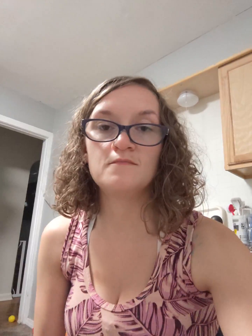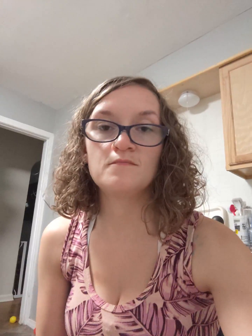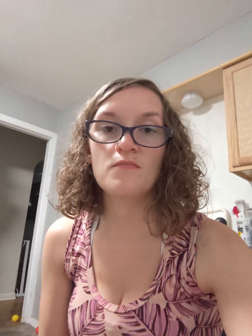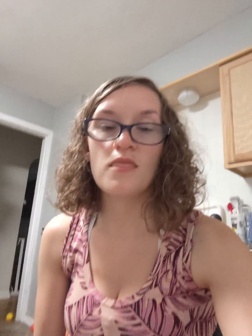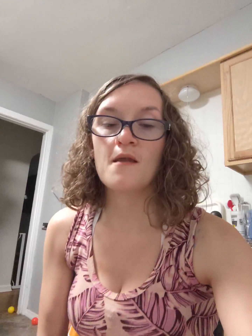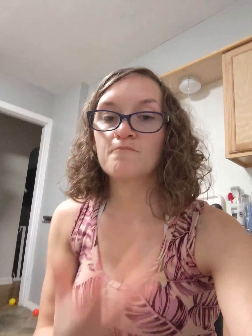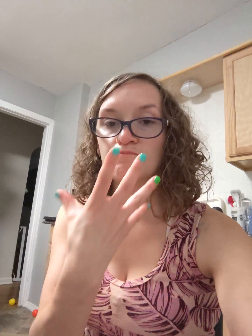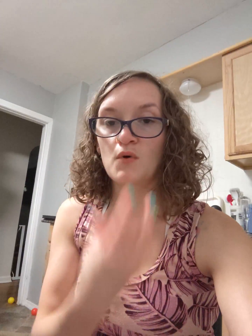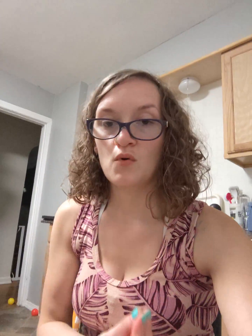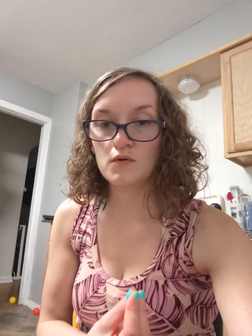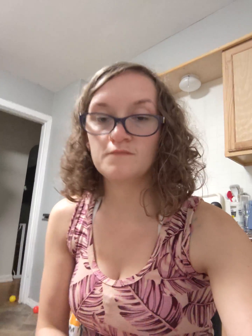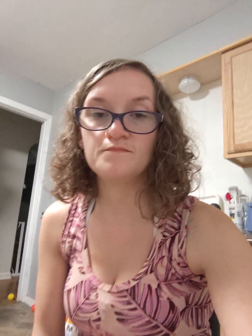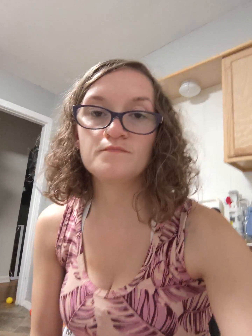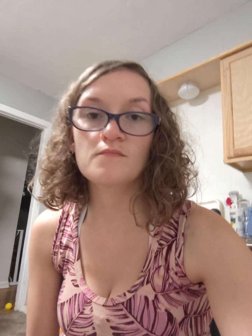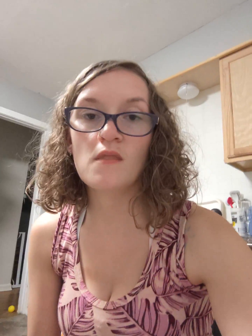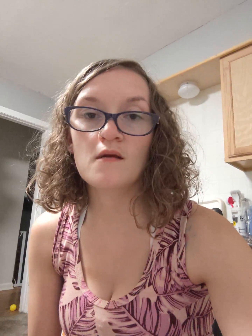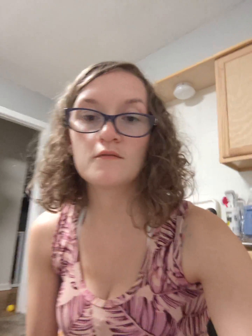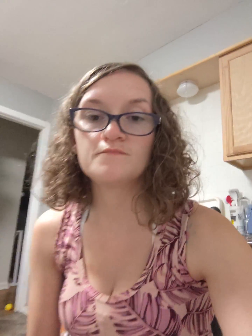poor